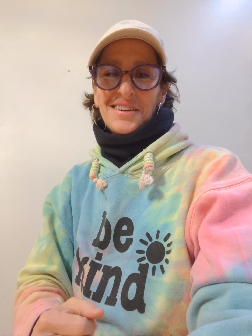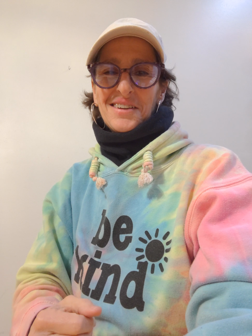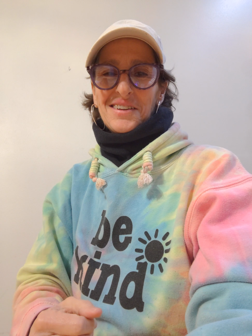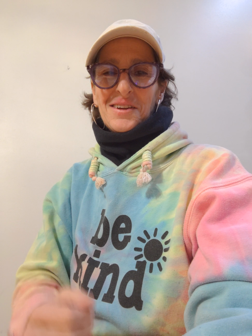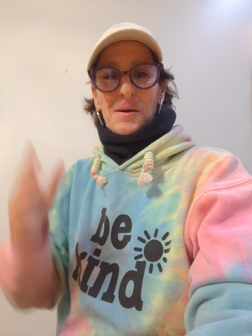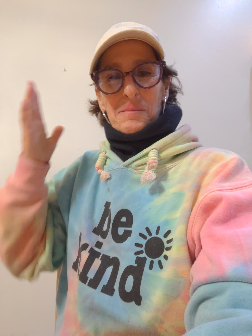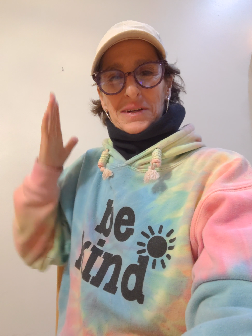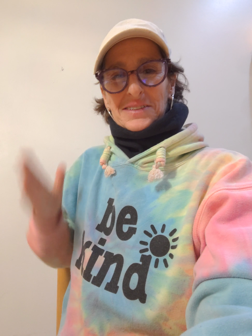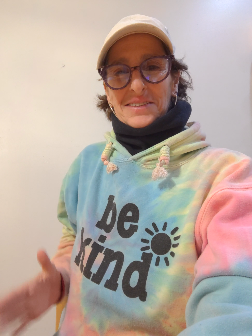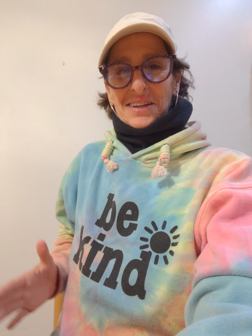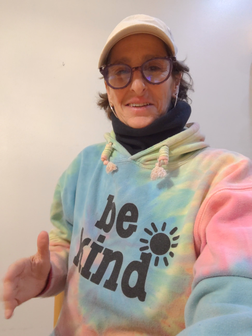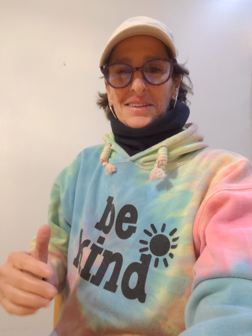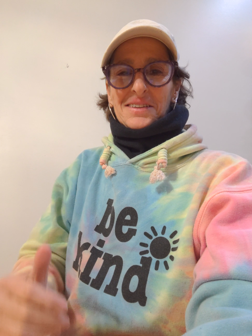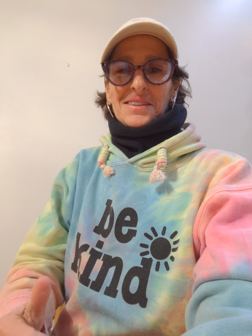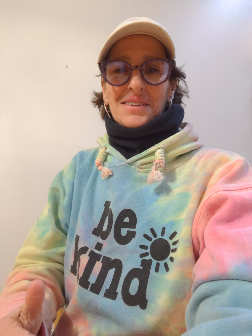beside